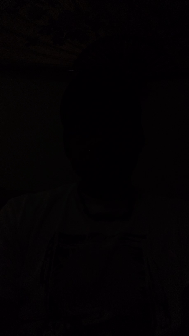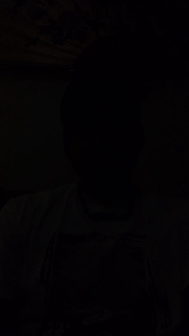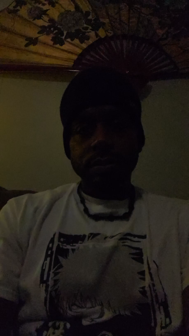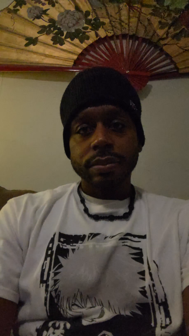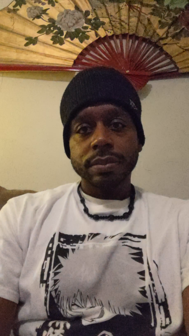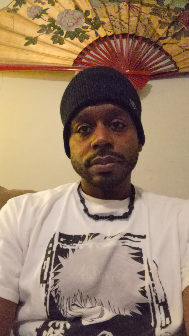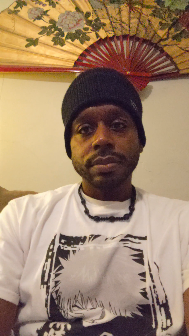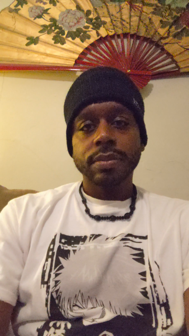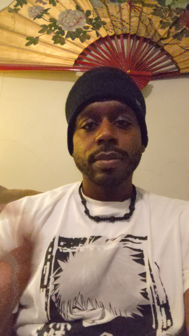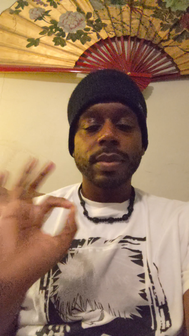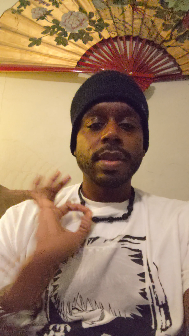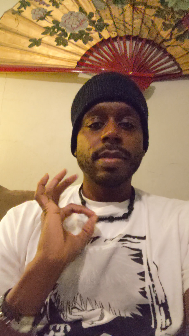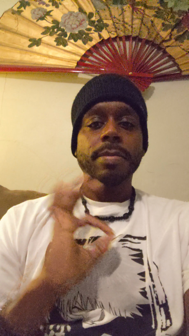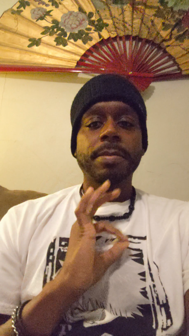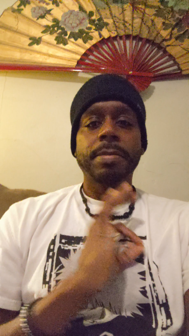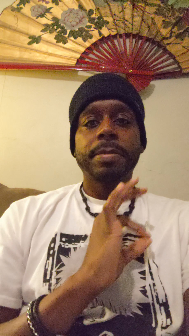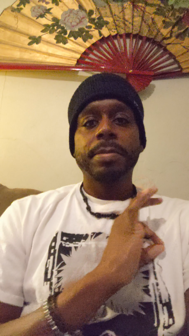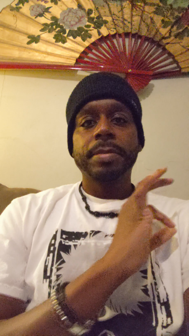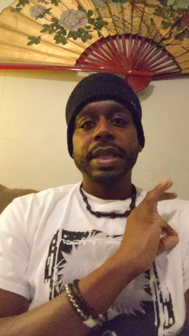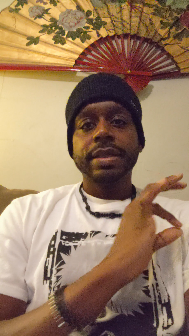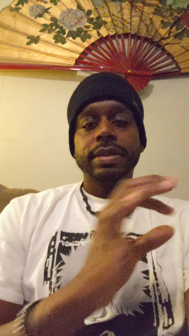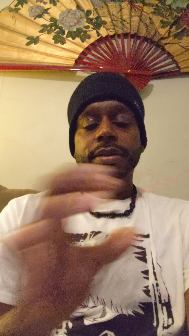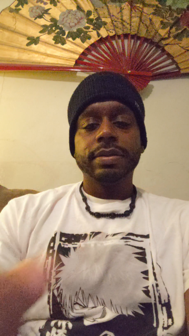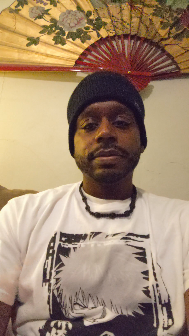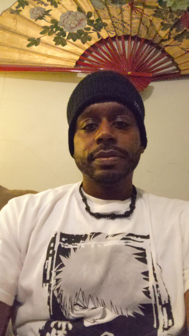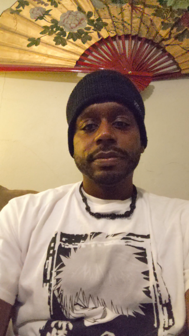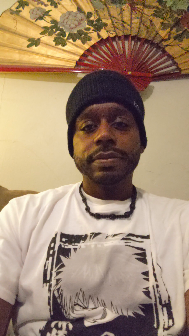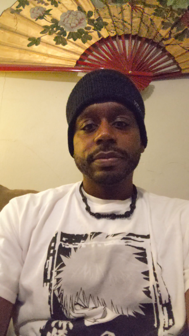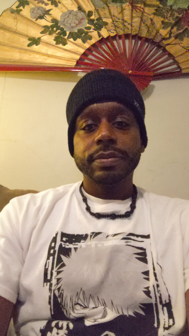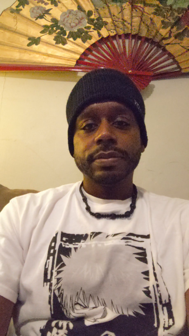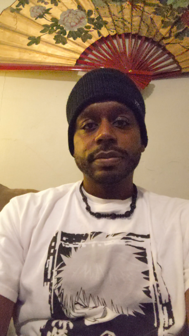beads